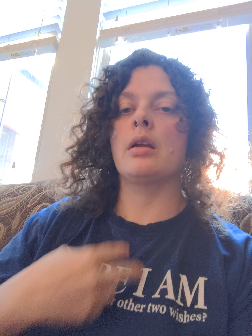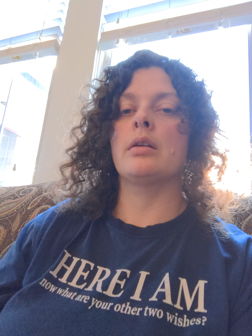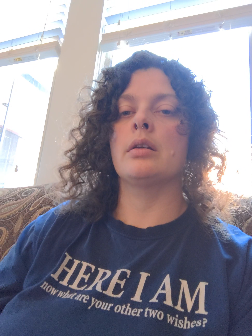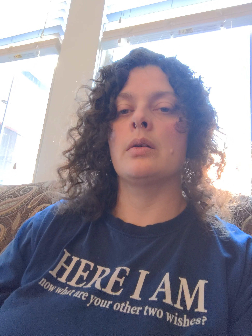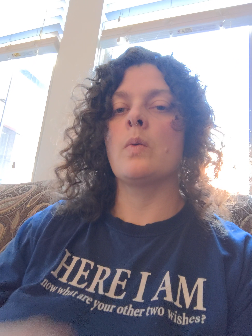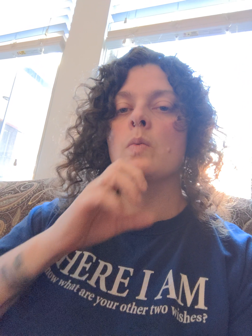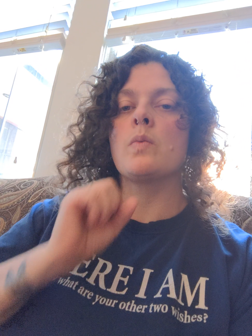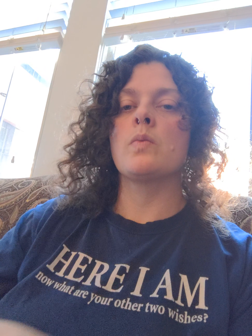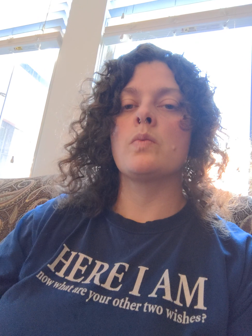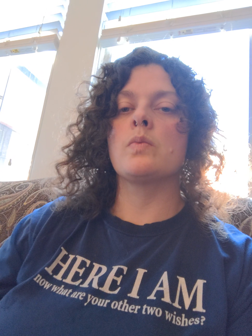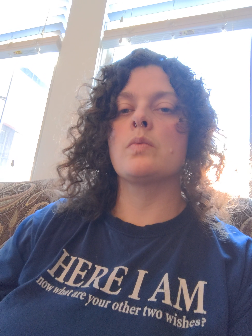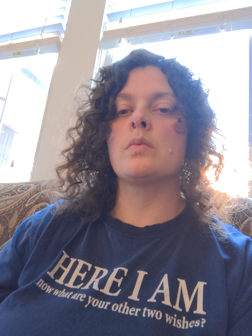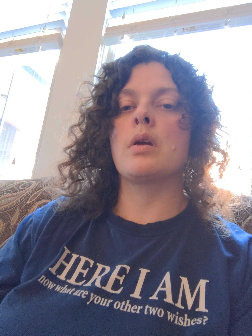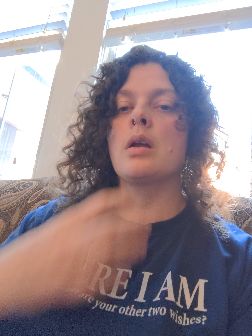old